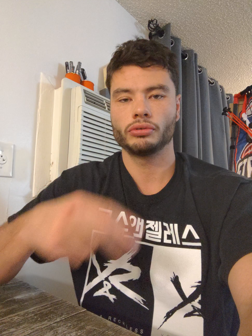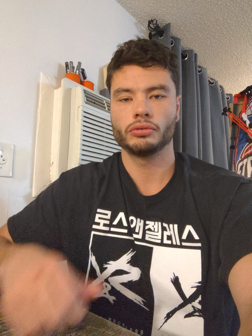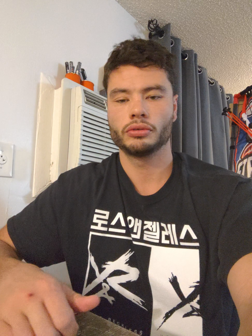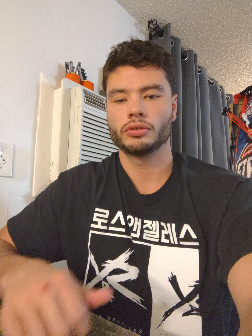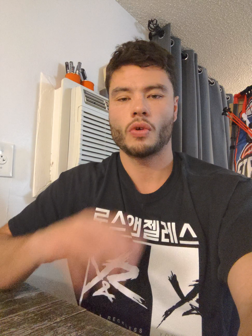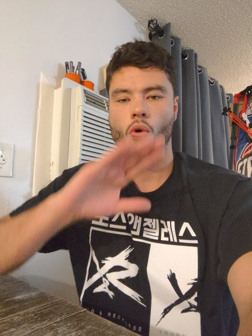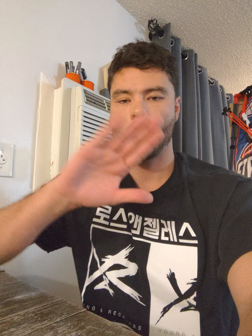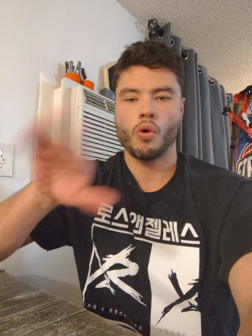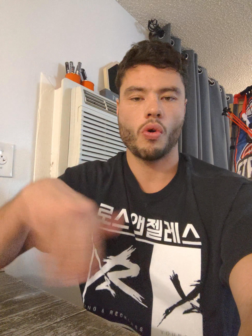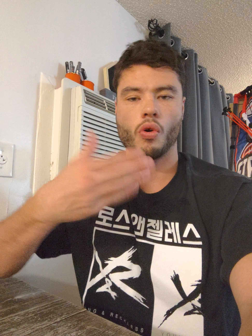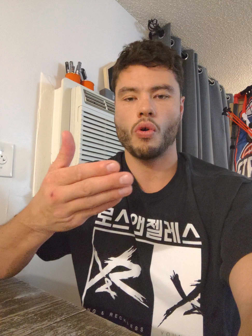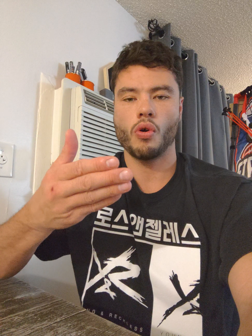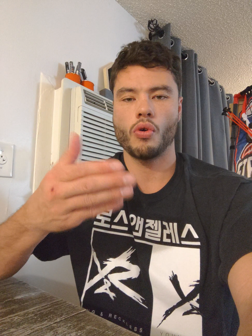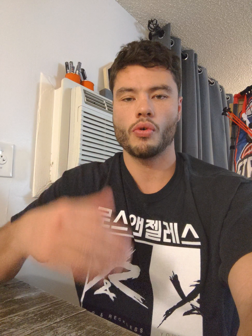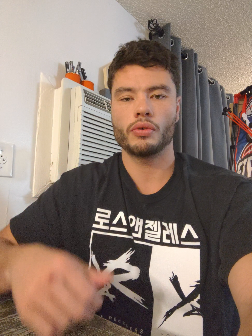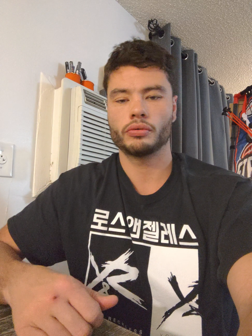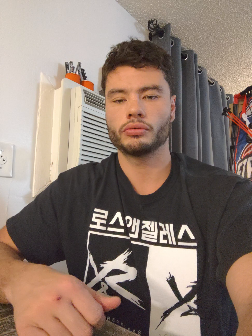all